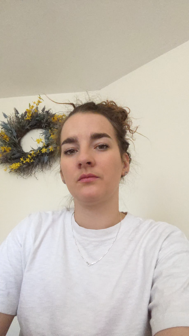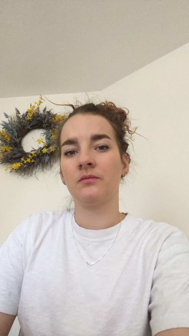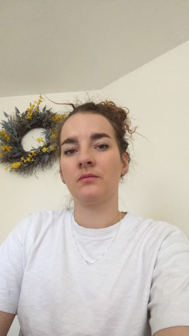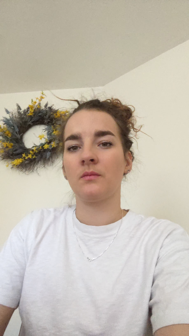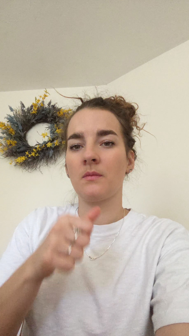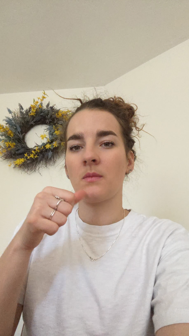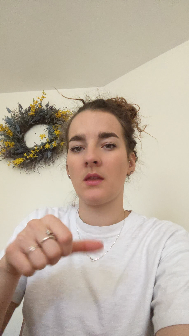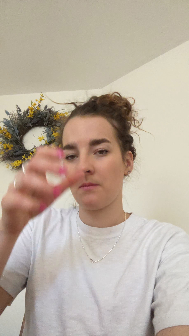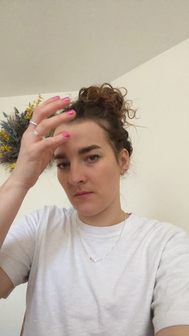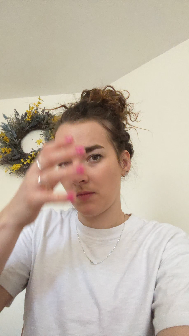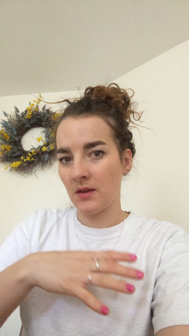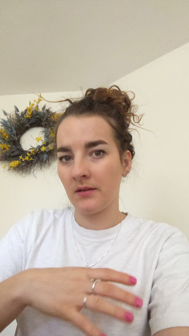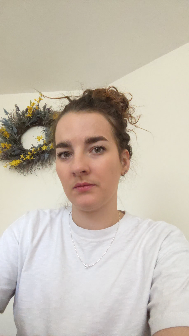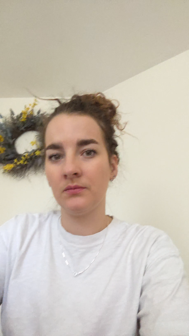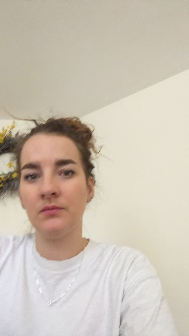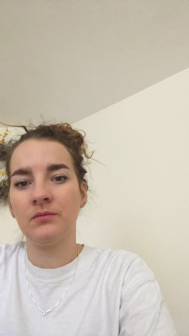mailman